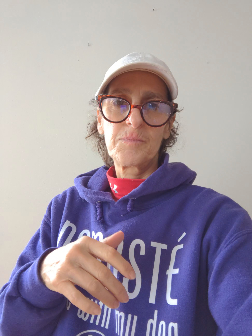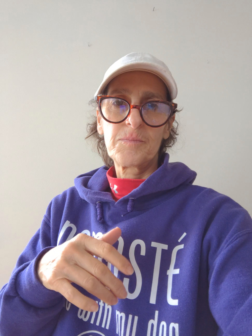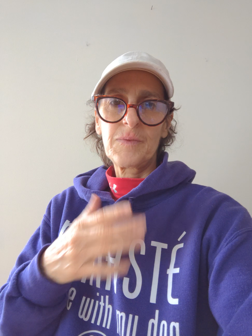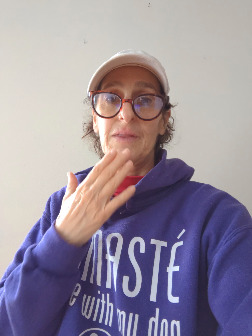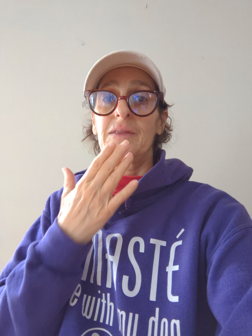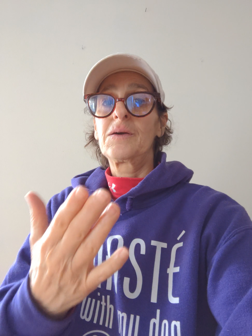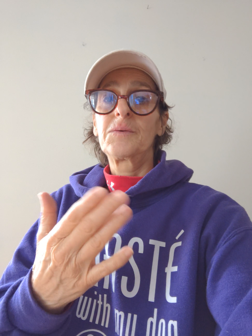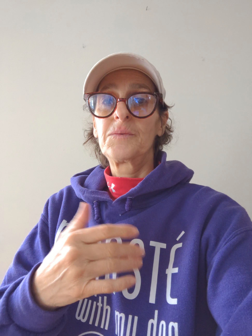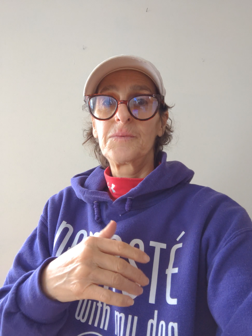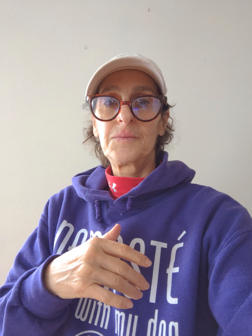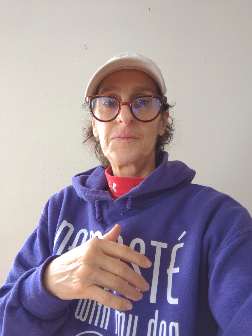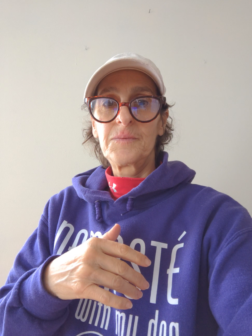thank you